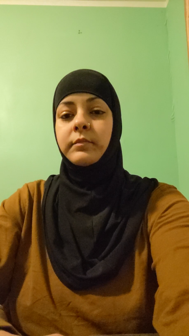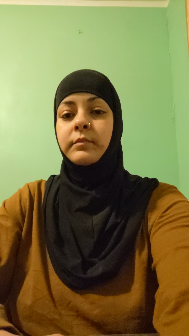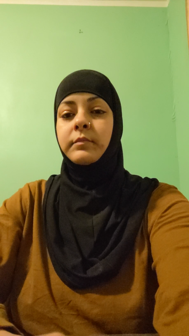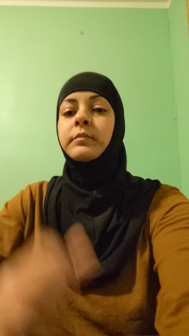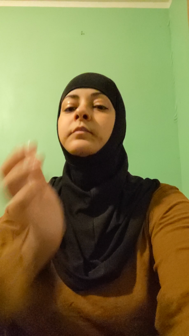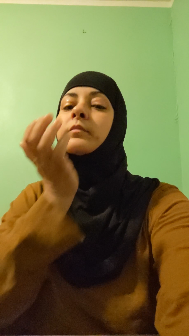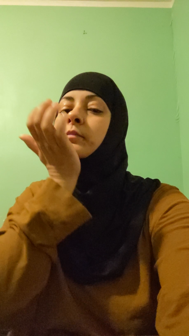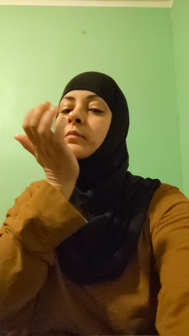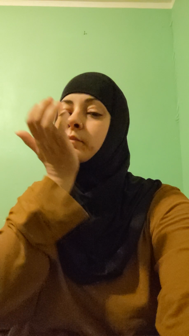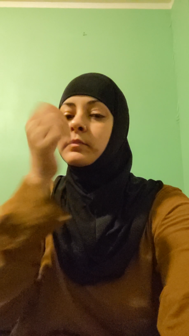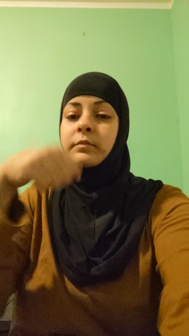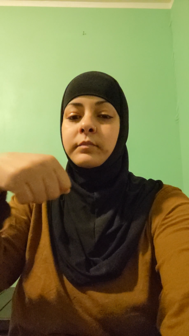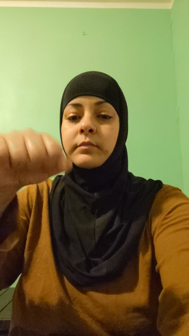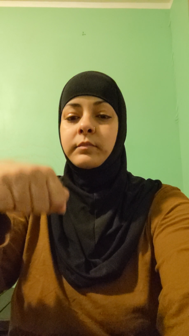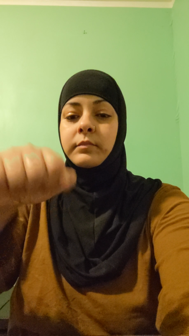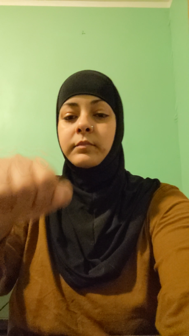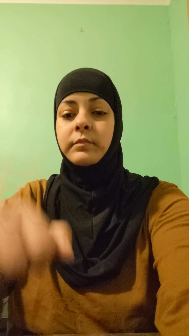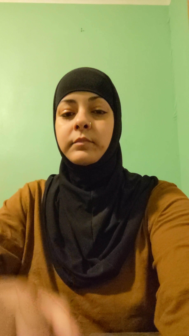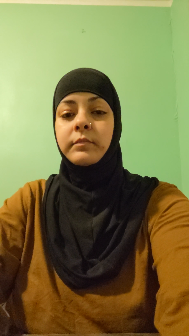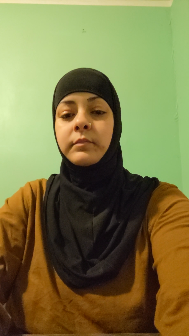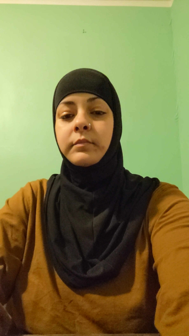lawn mower